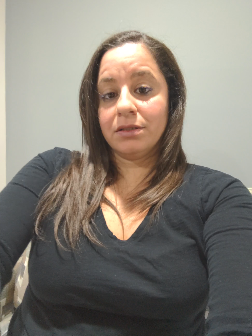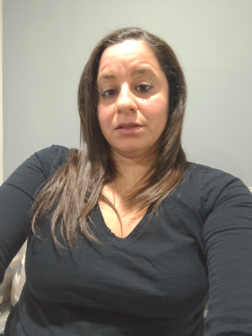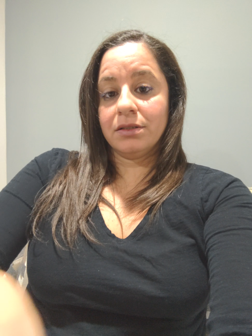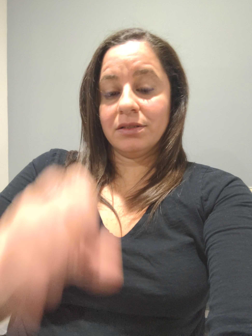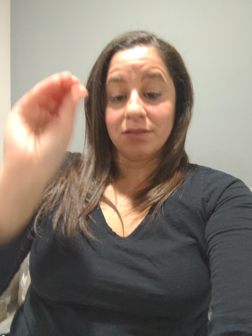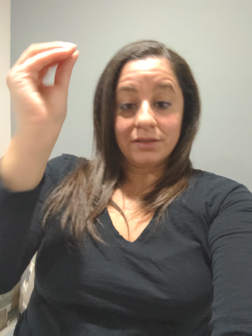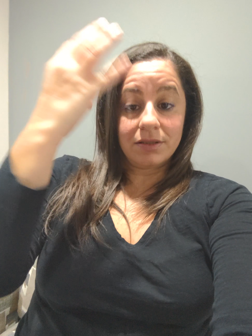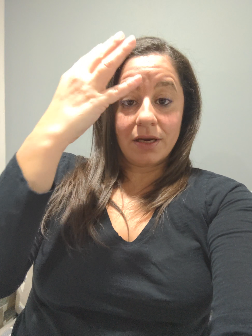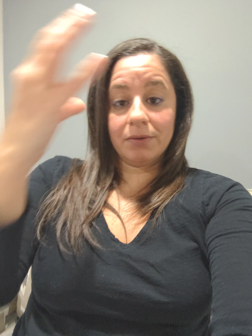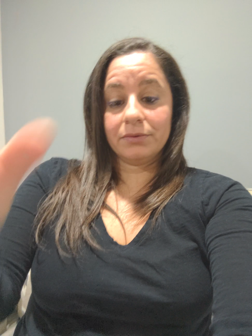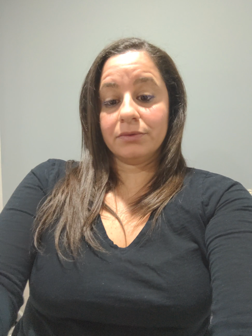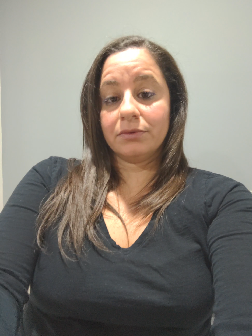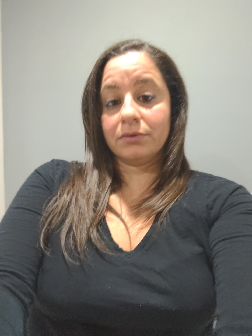sun